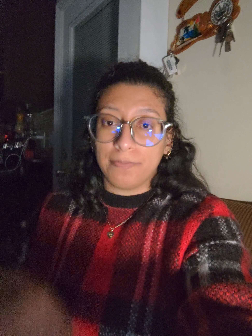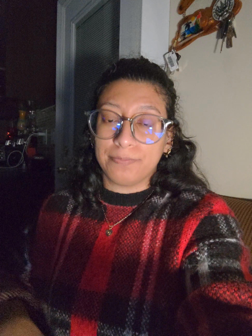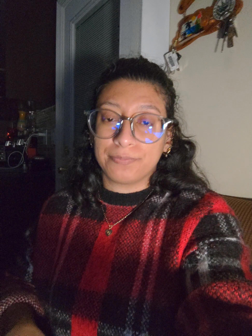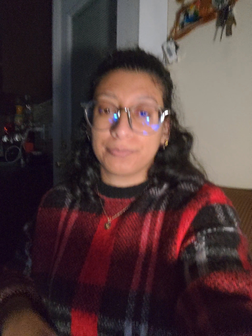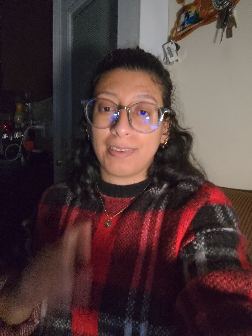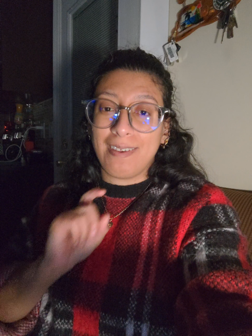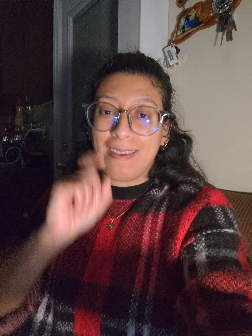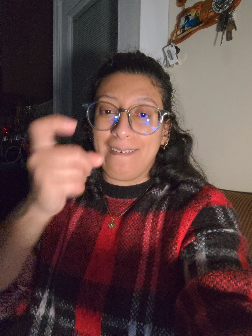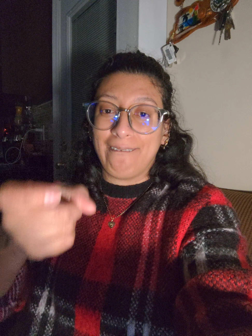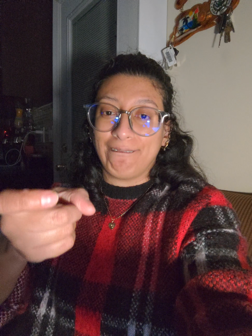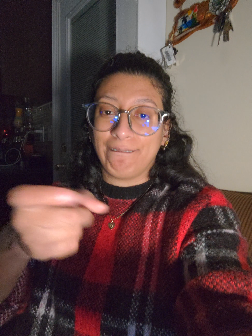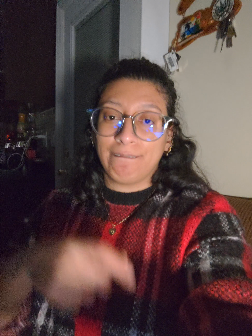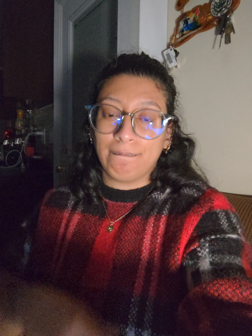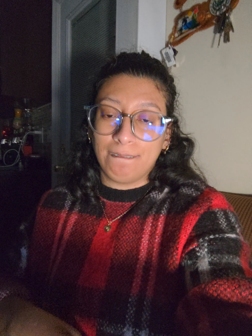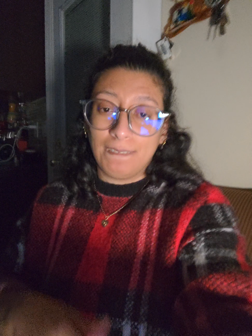give